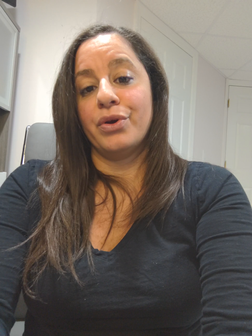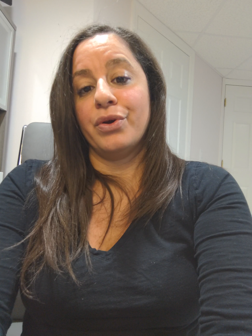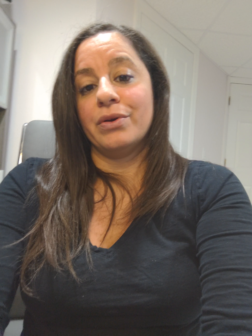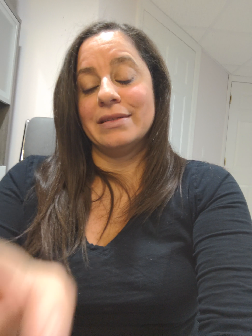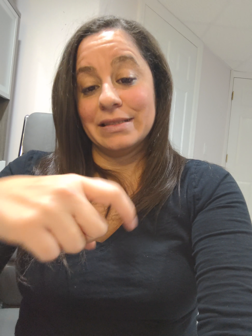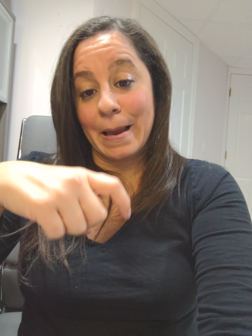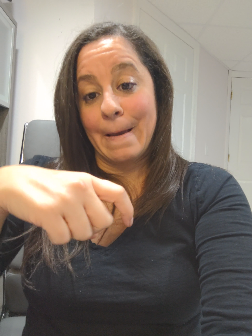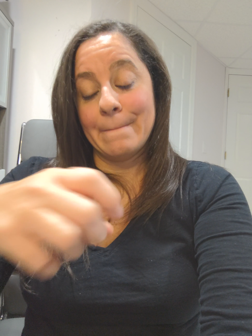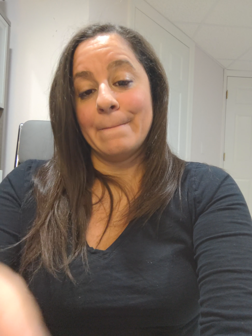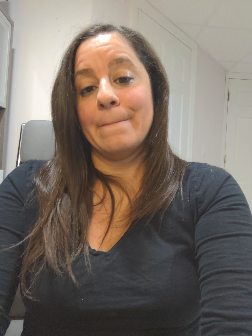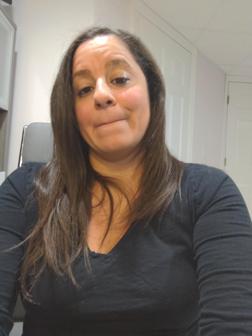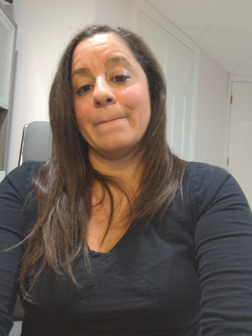time